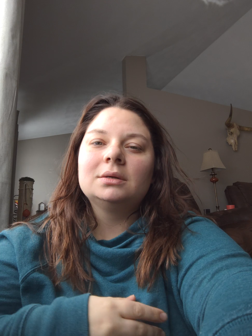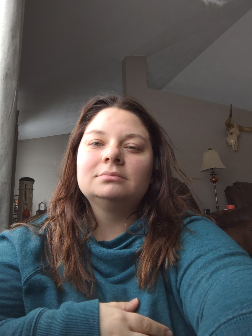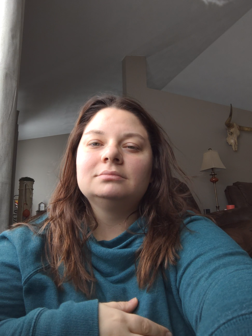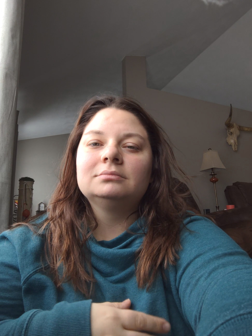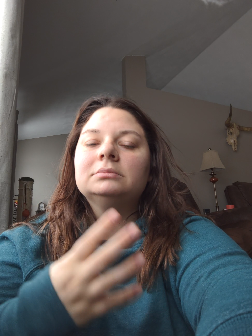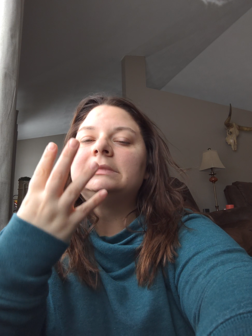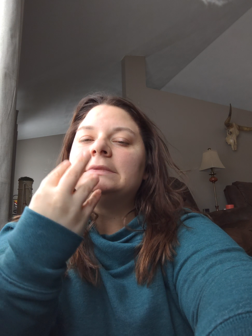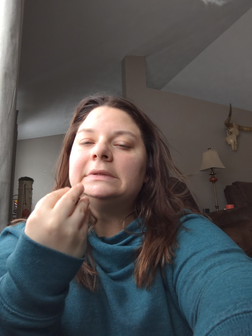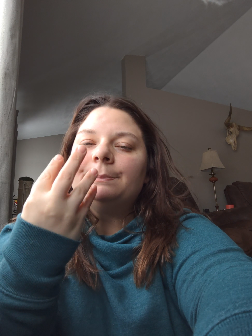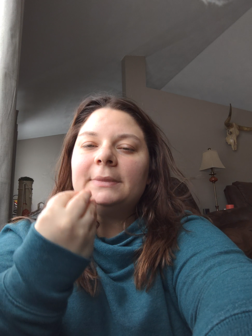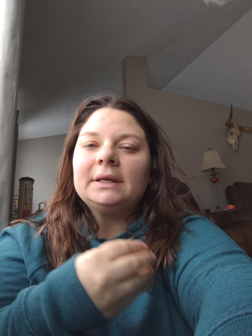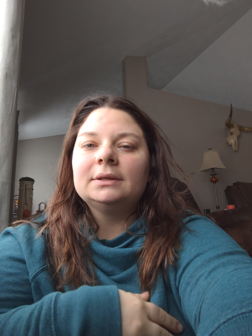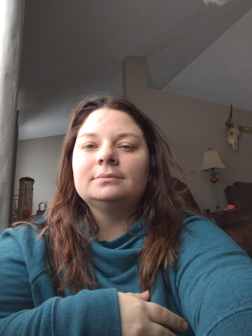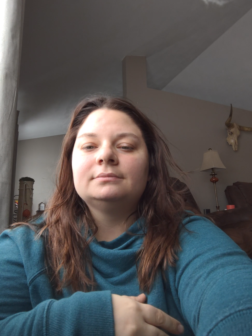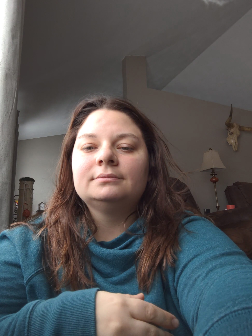sleepy